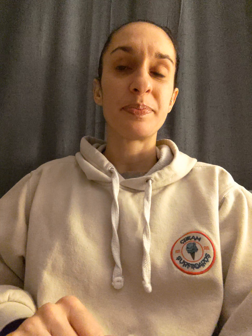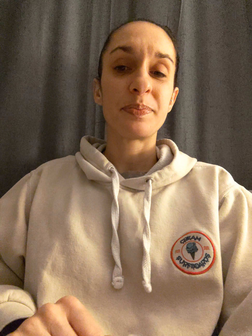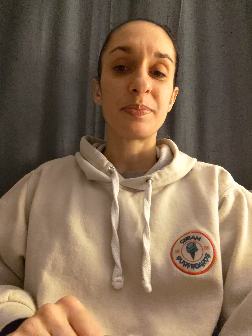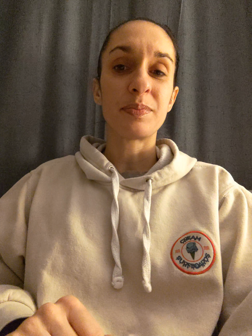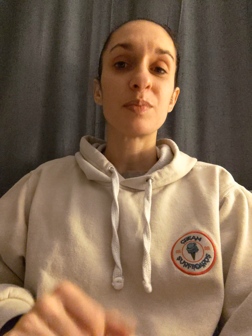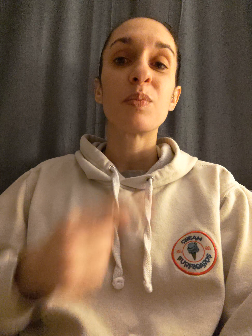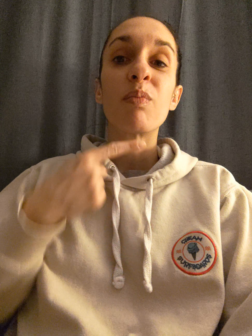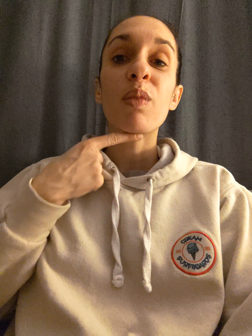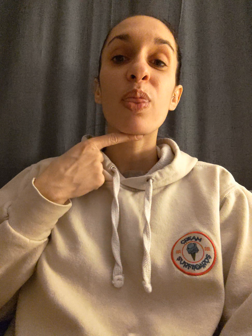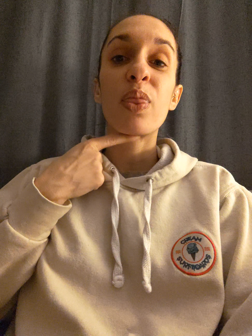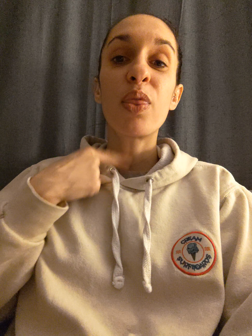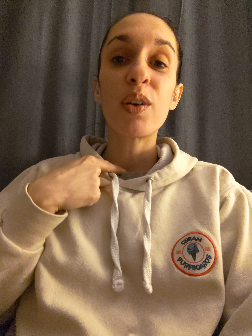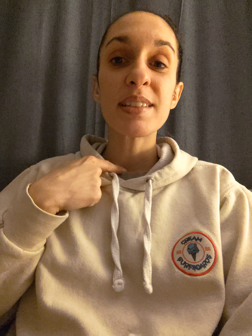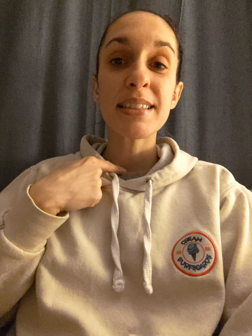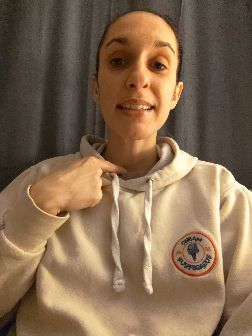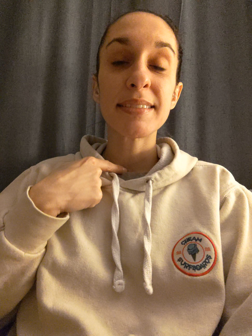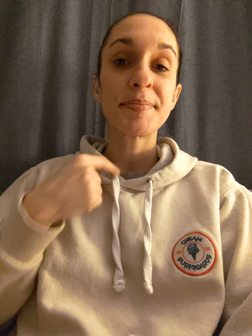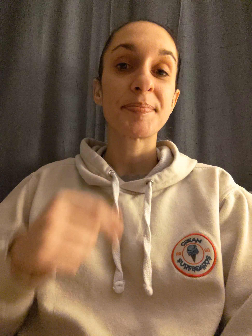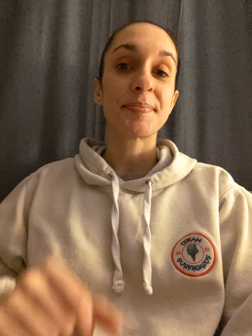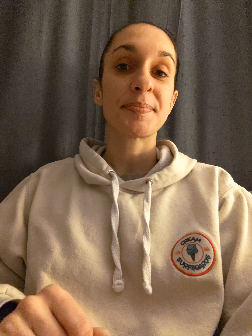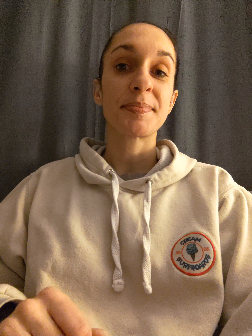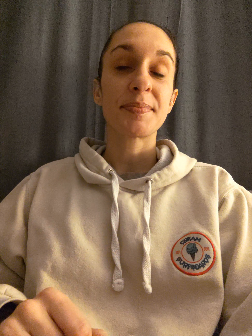thirsty